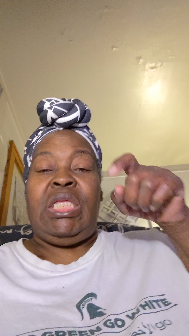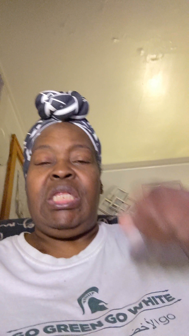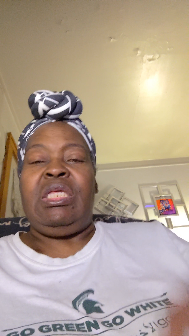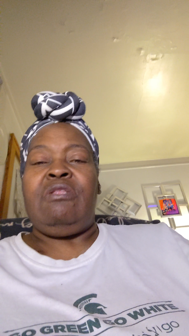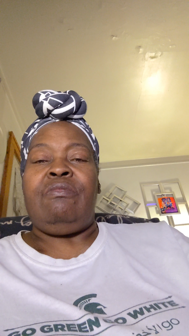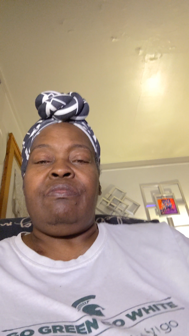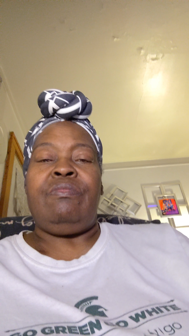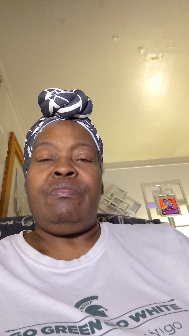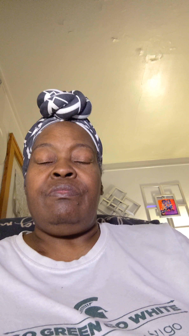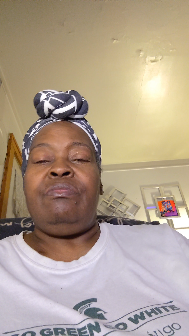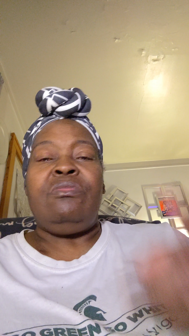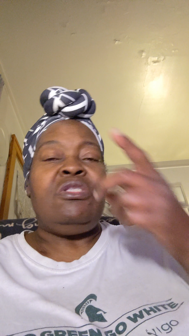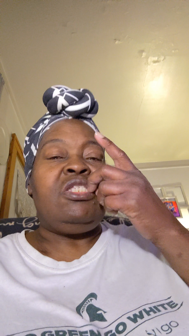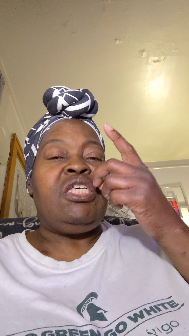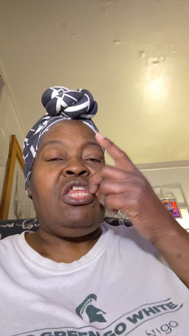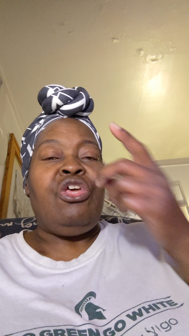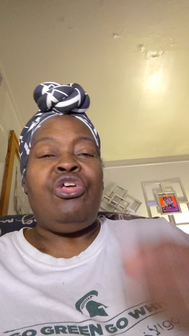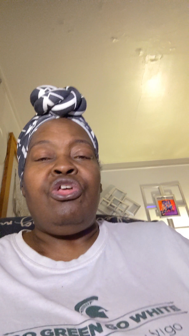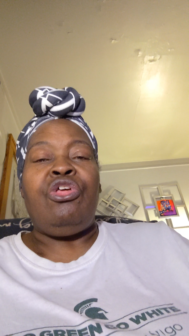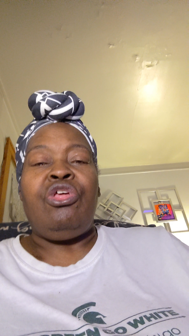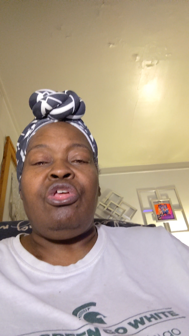dinner